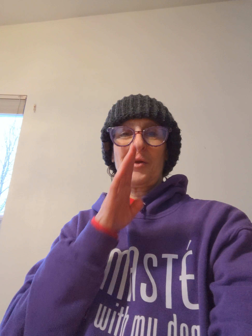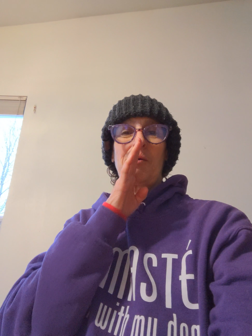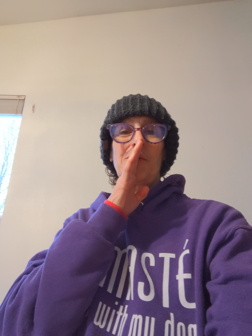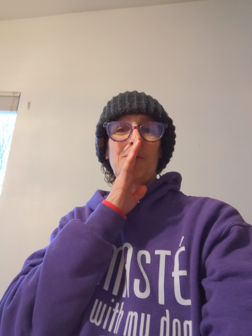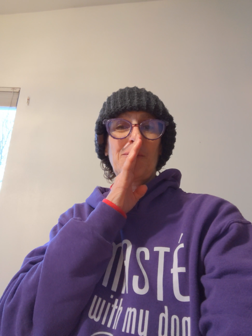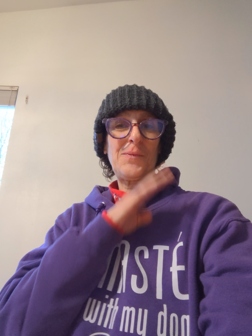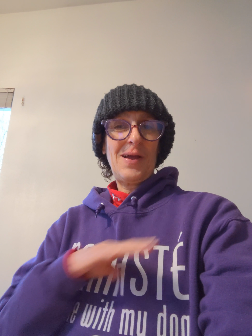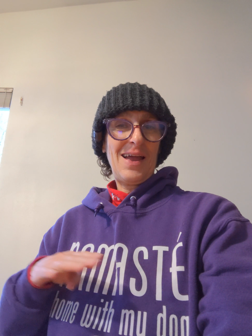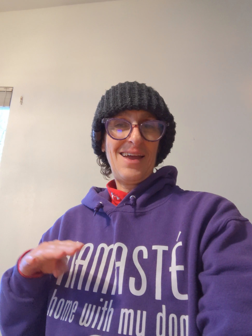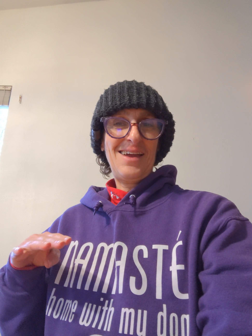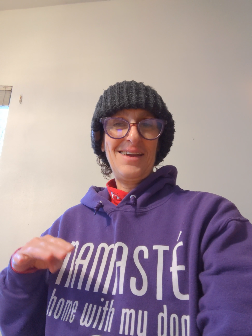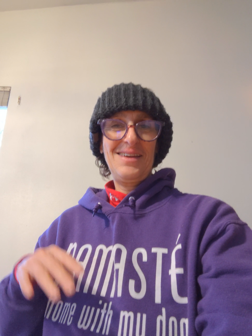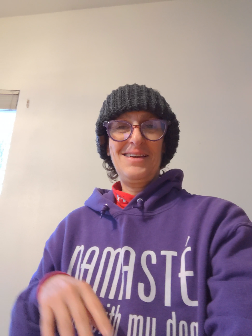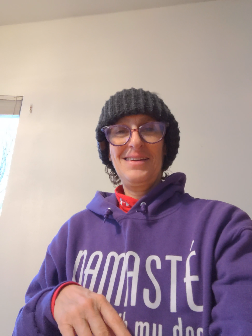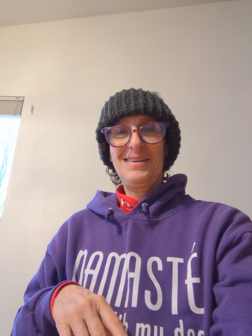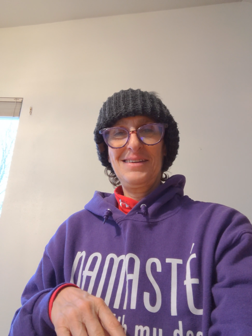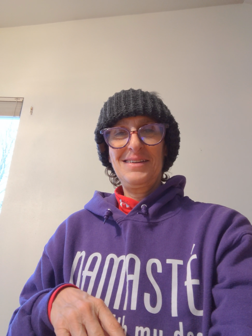quiet